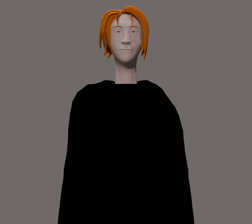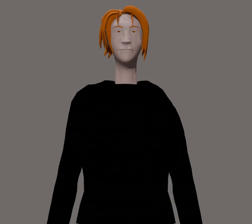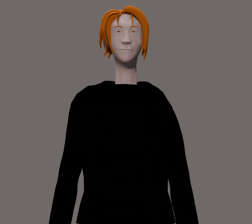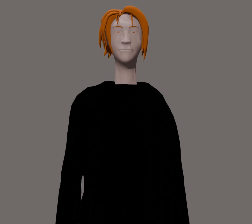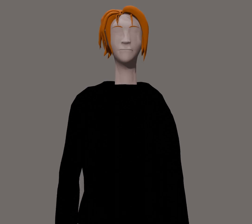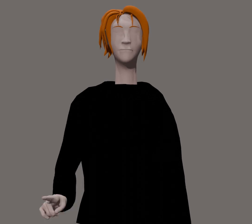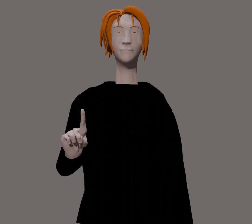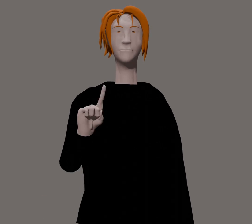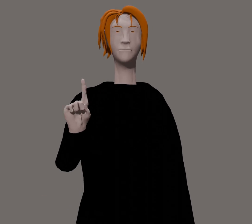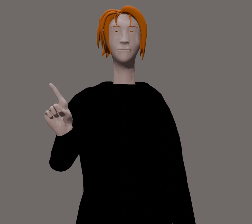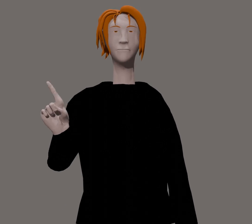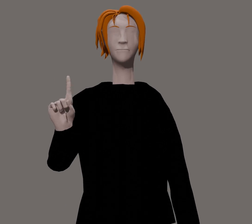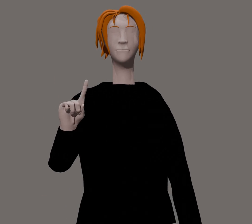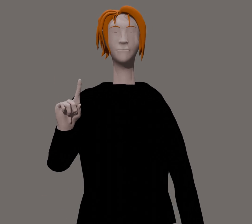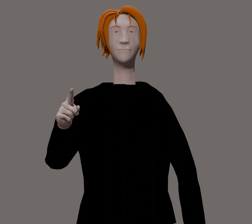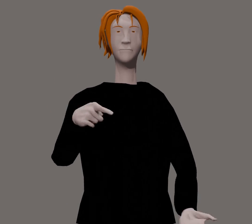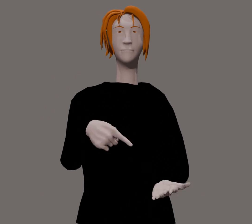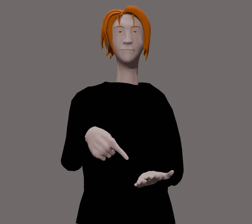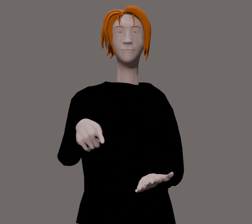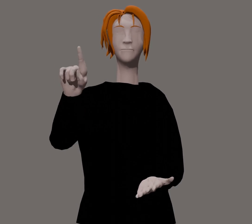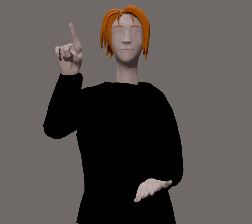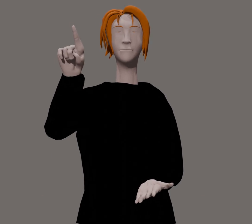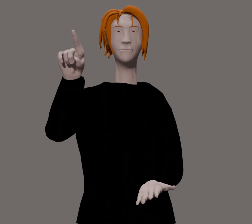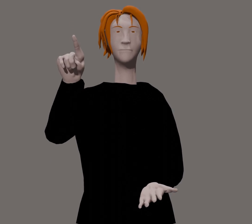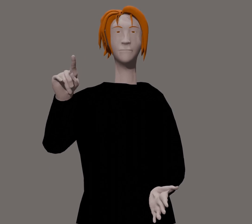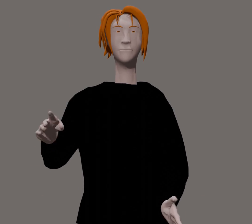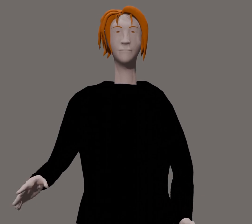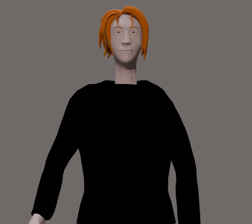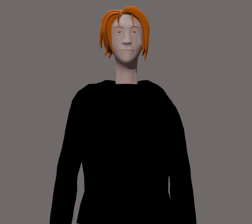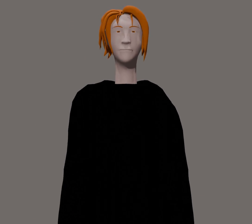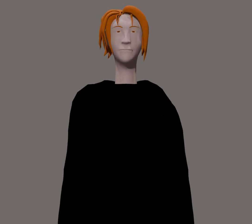Checkout Counter